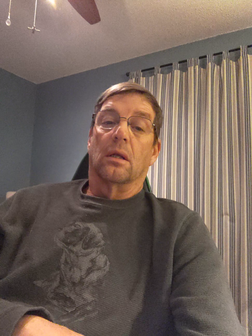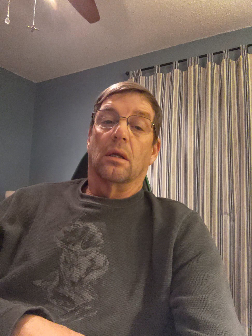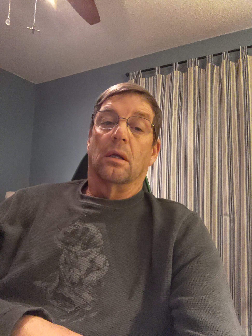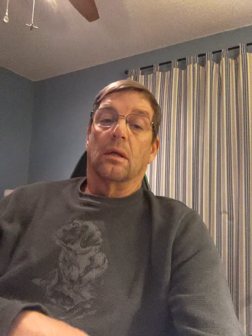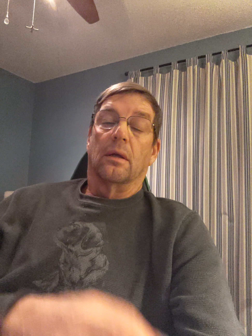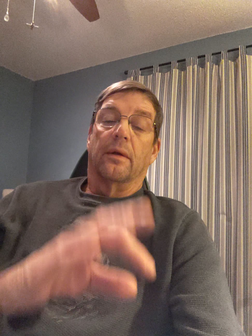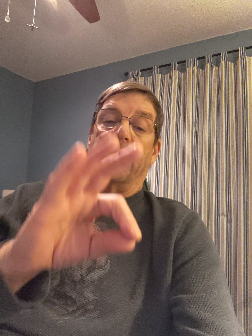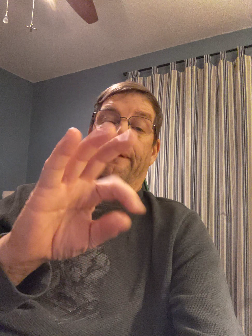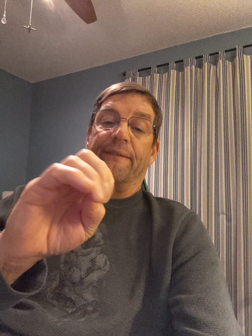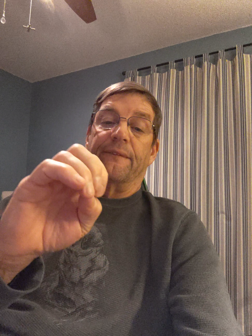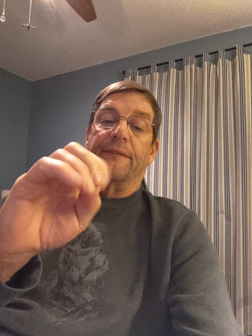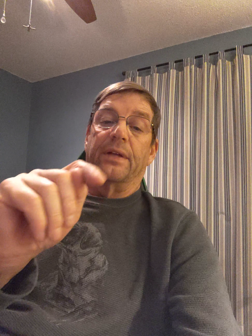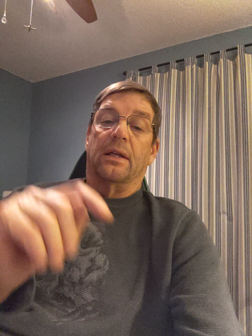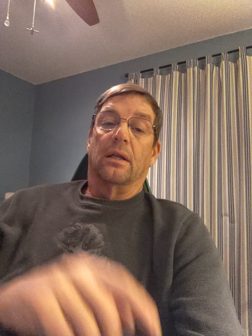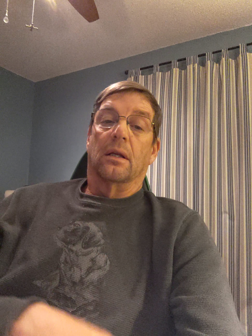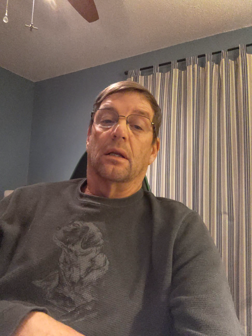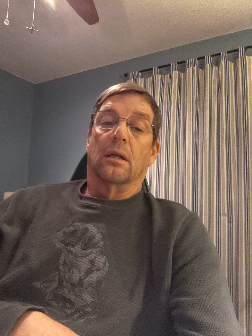feet